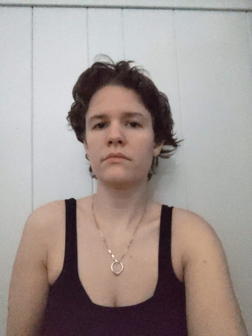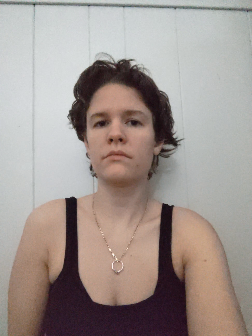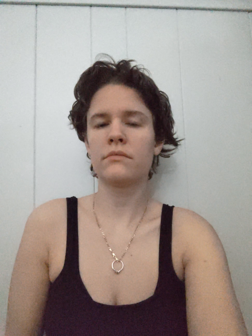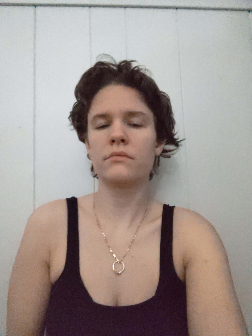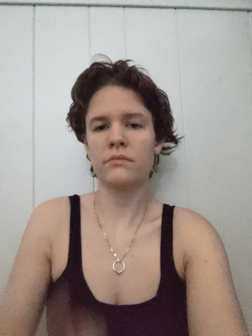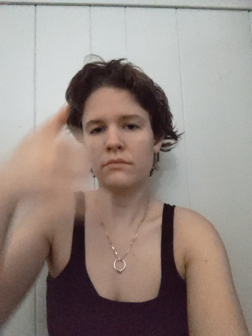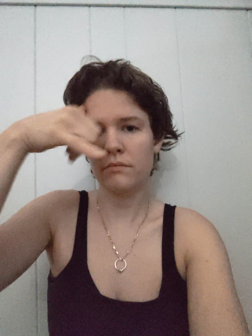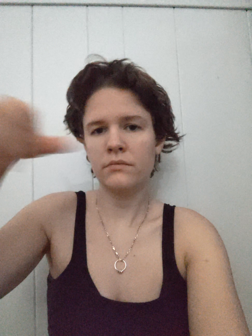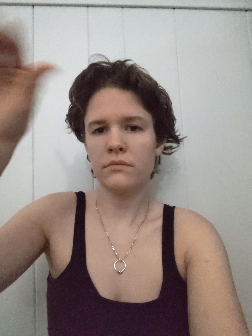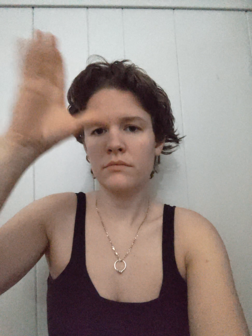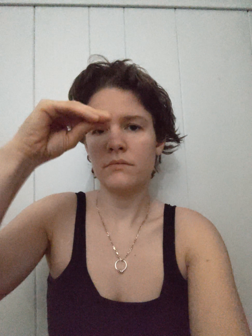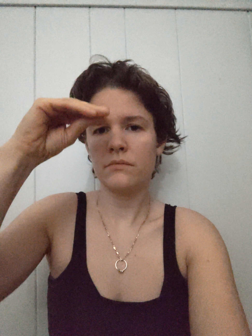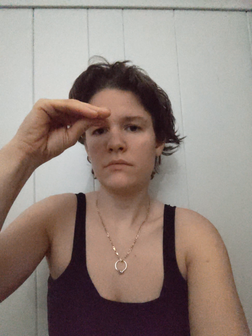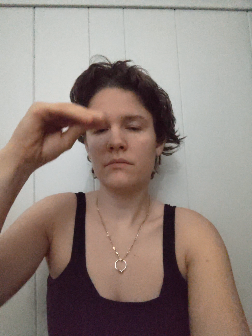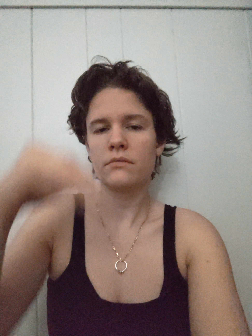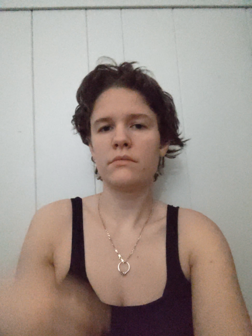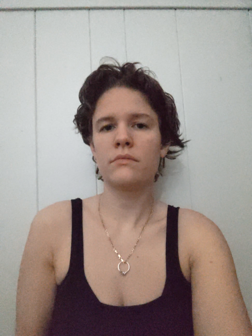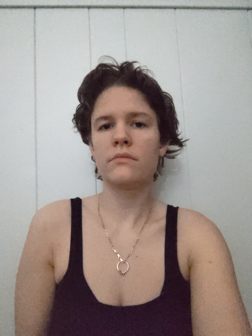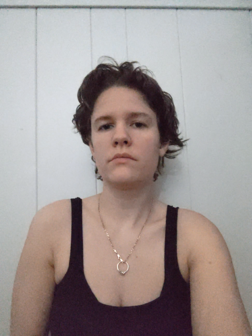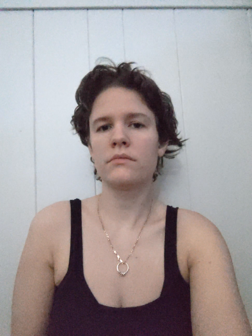cowboy